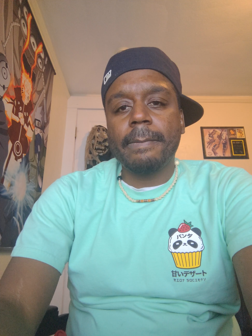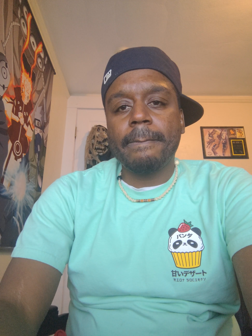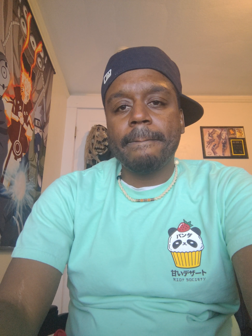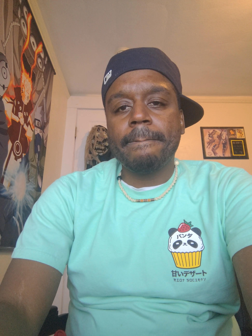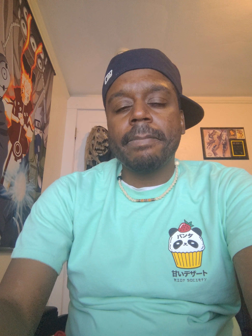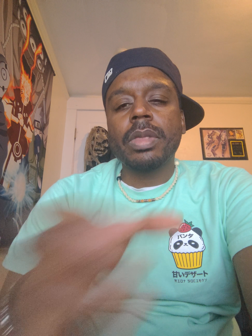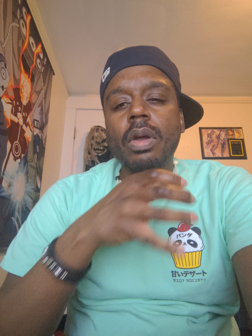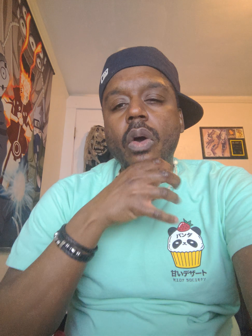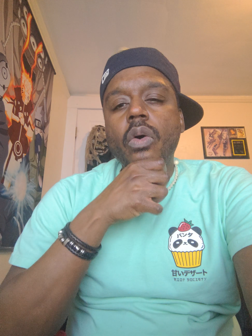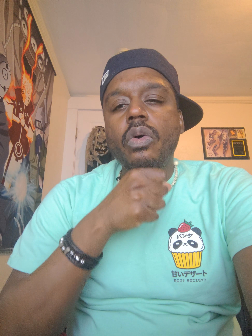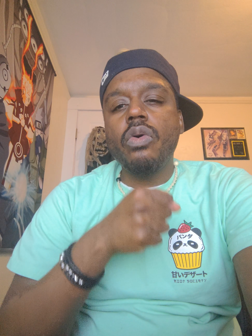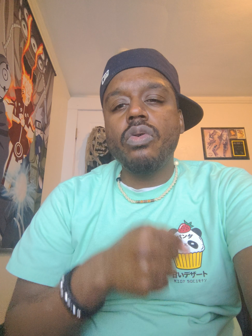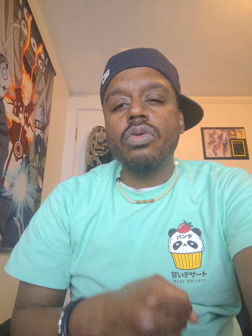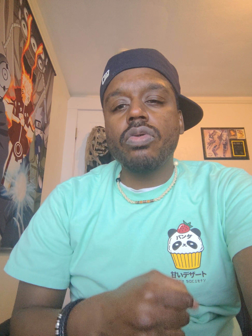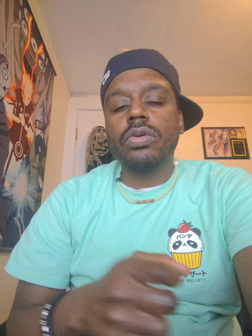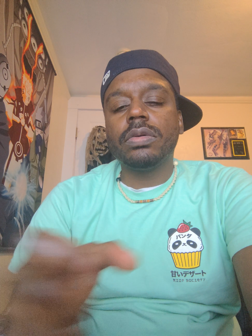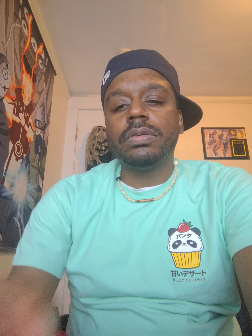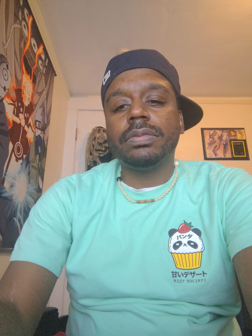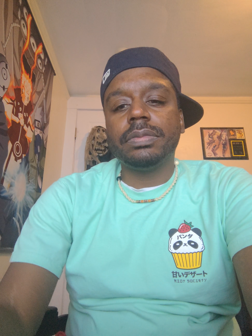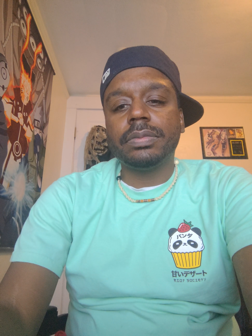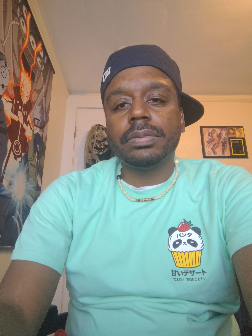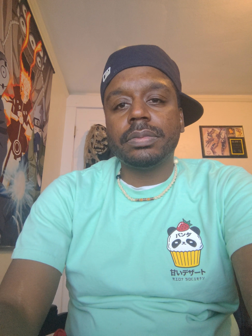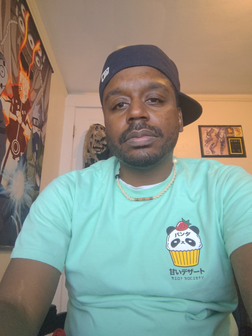old